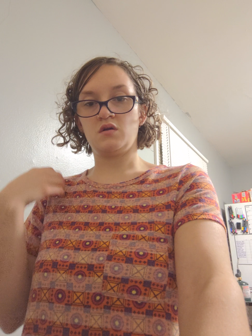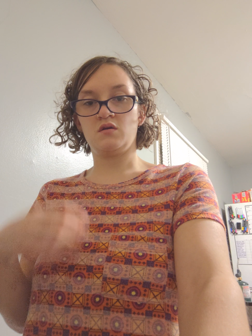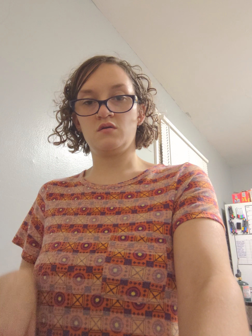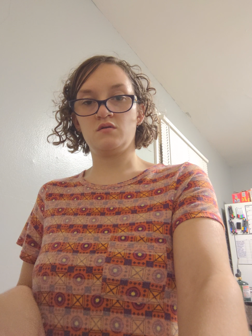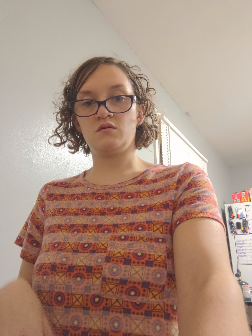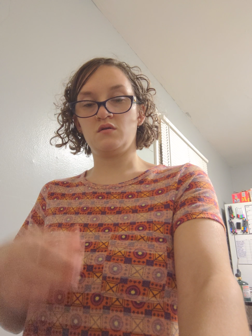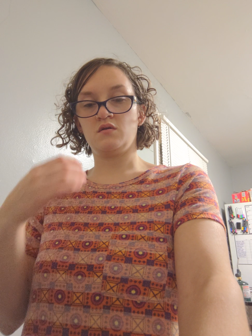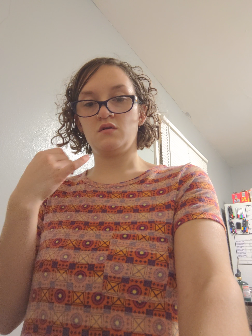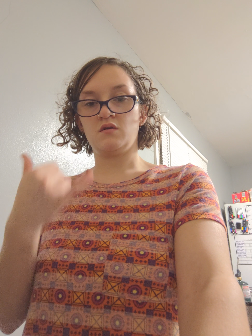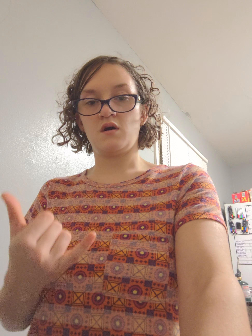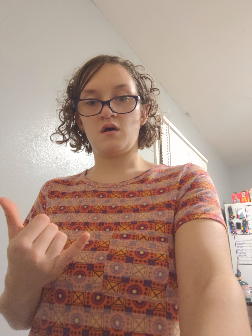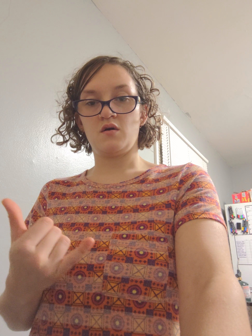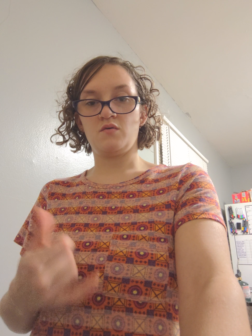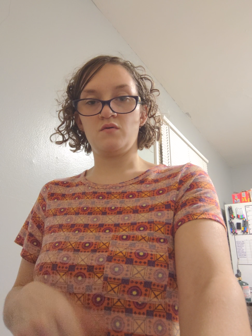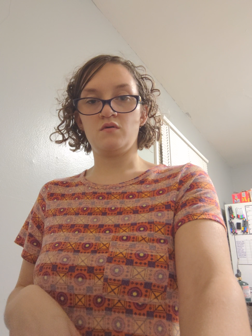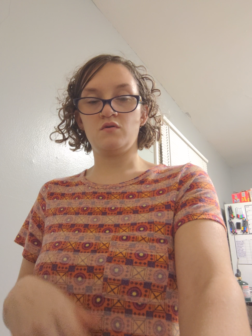now